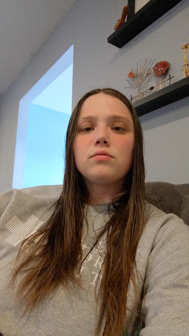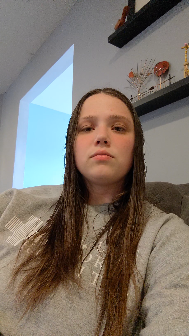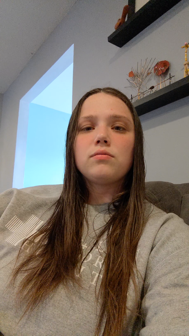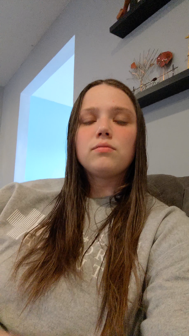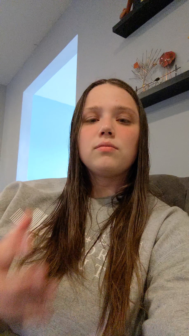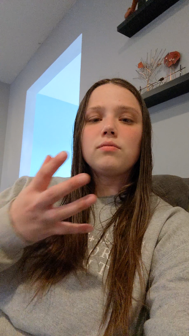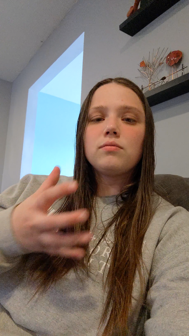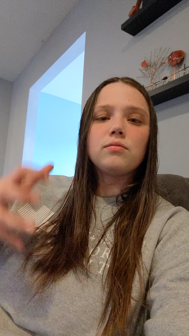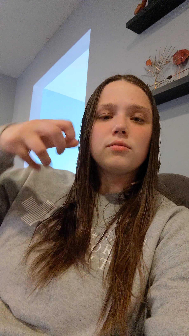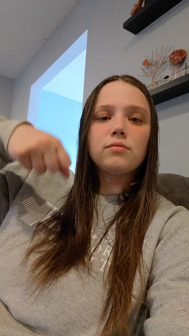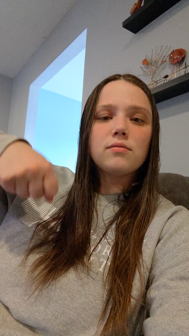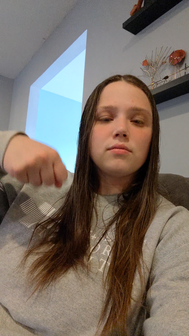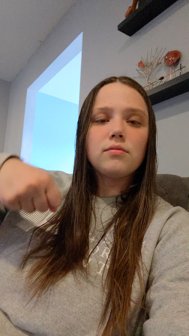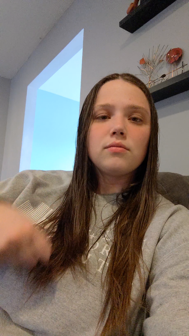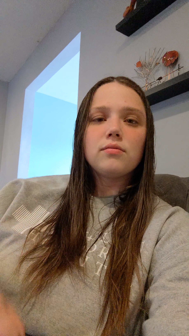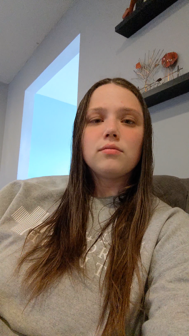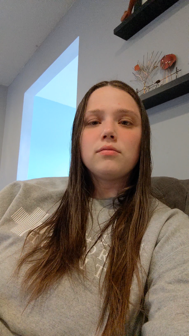bucket